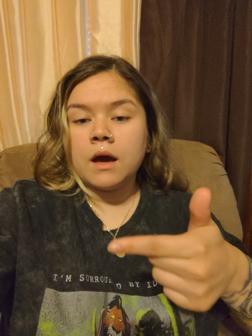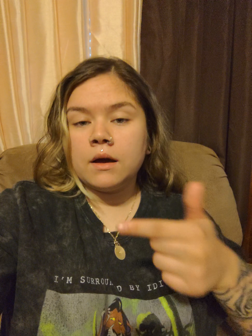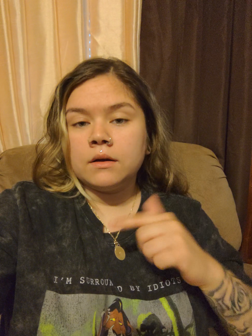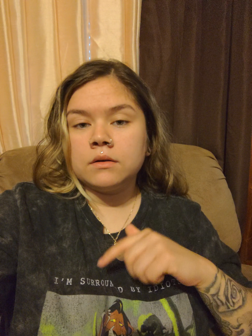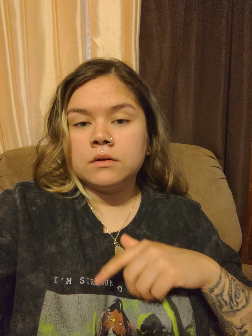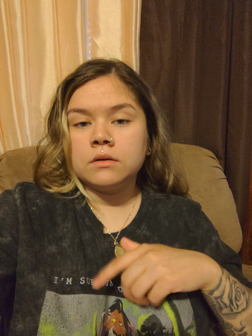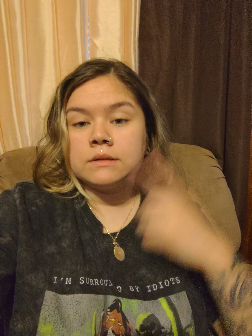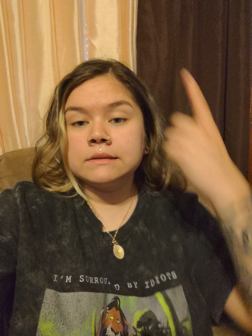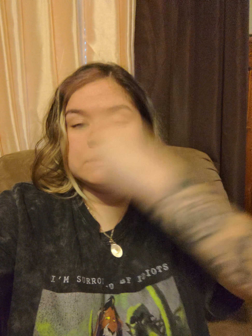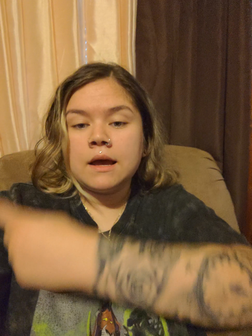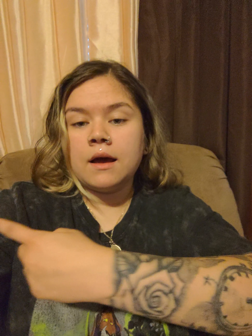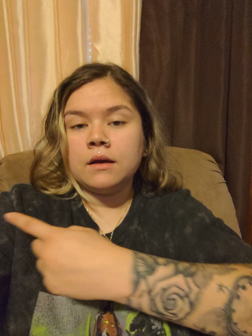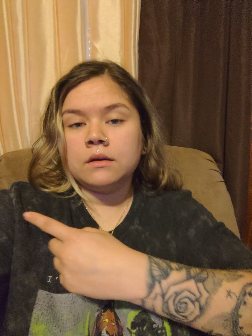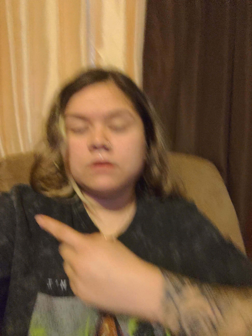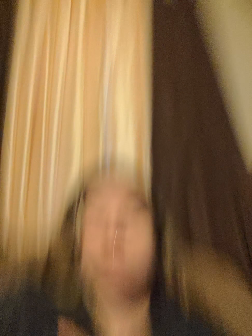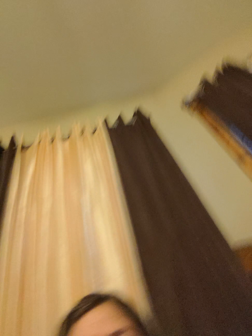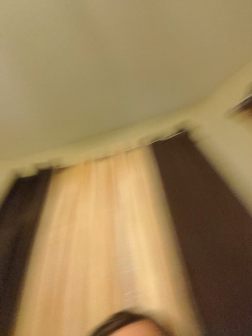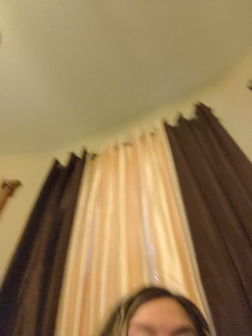day